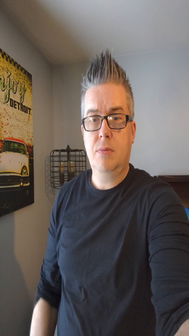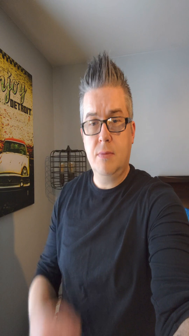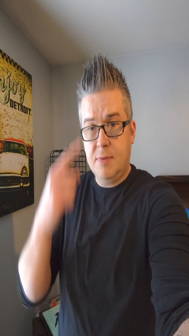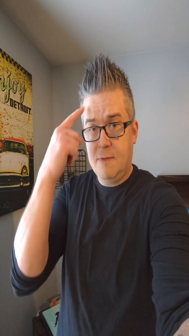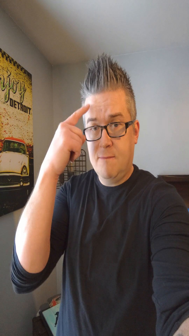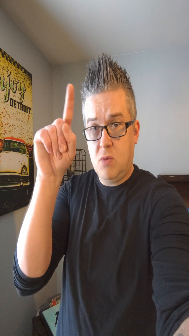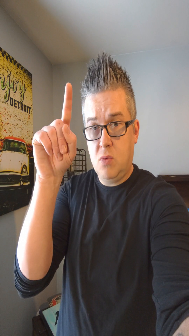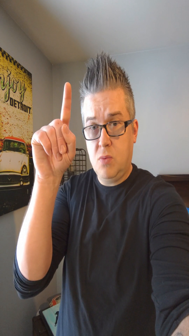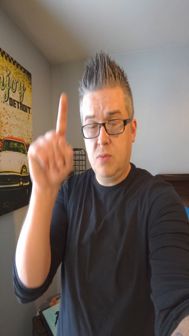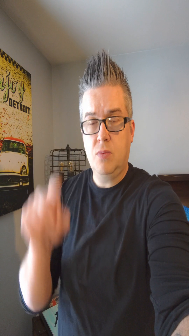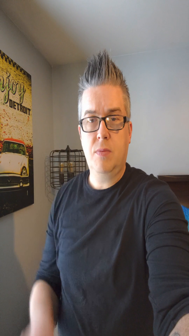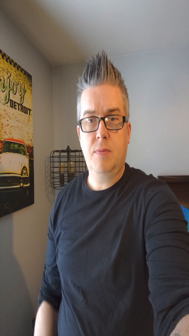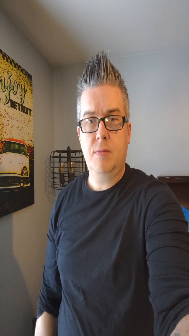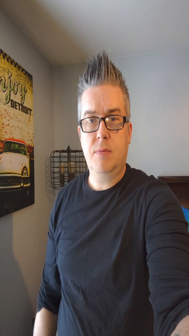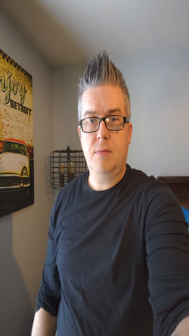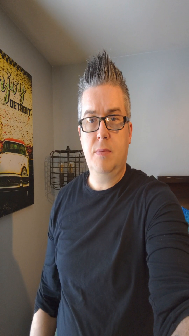for